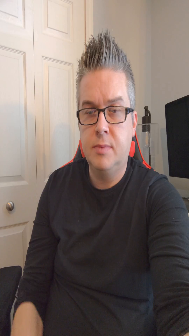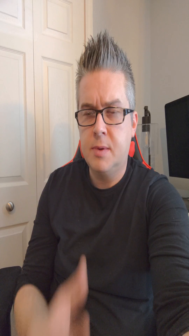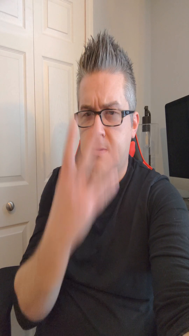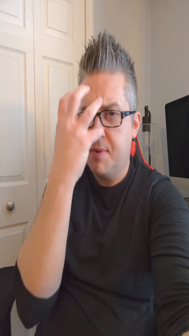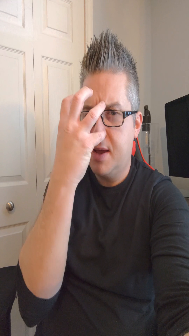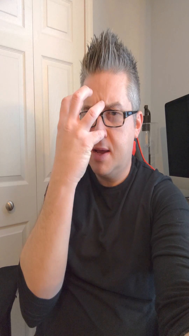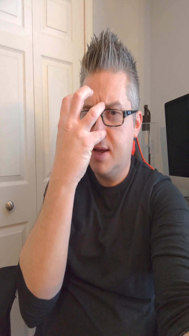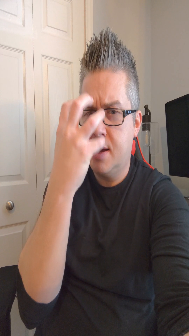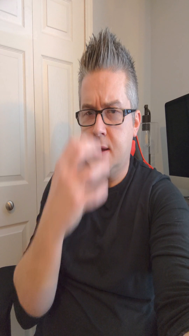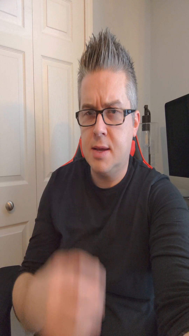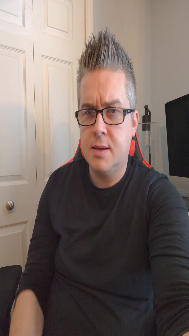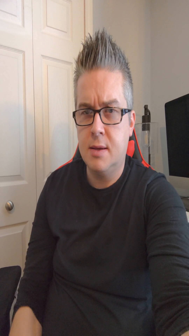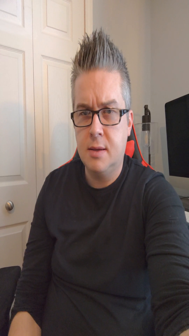mad